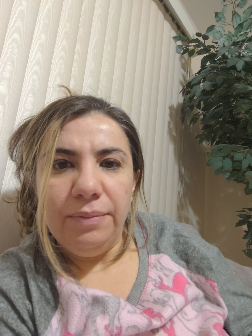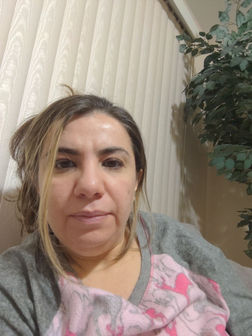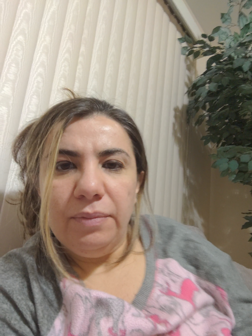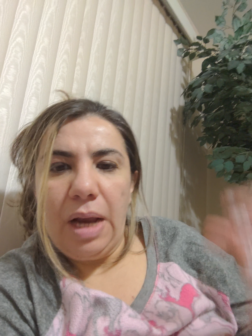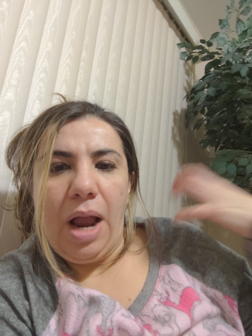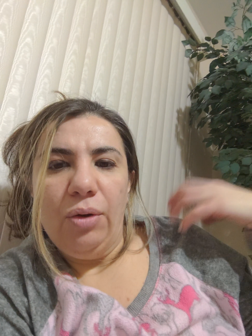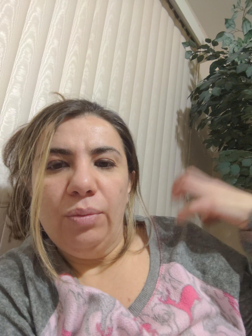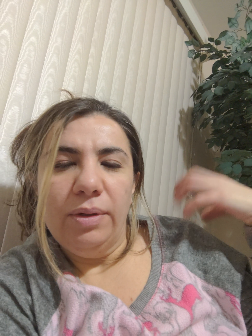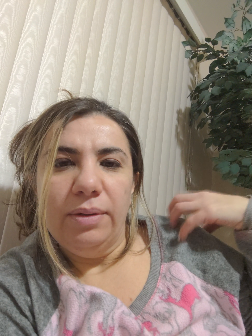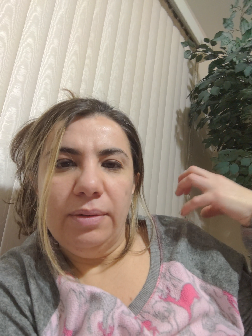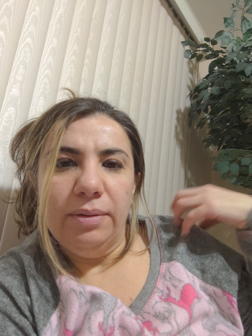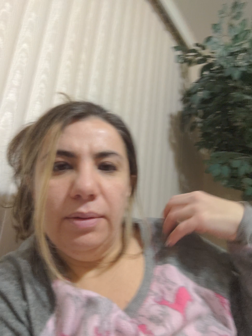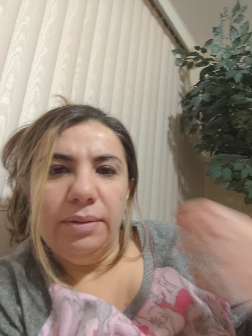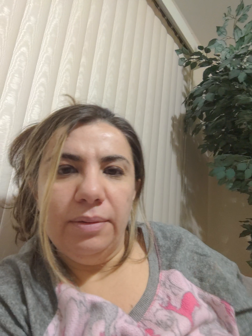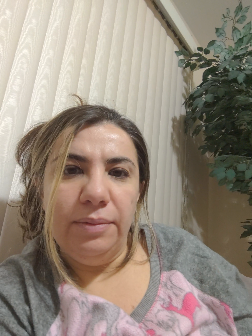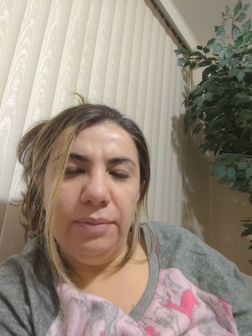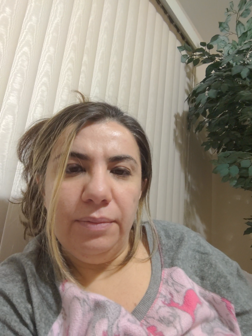outside